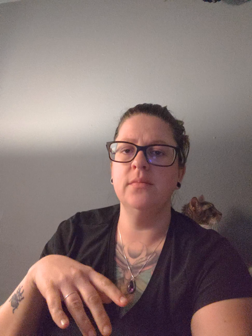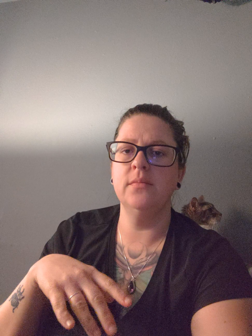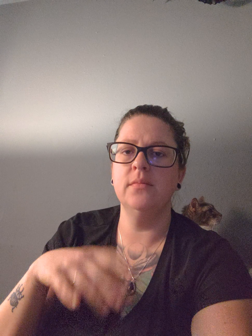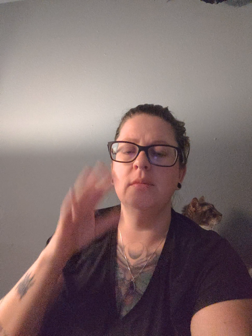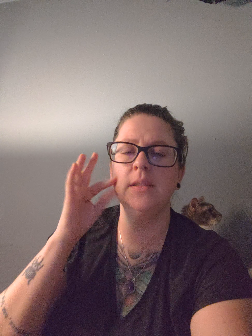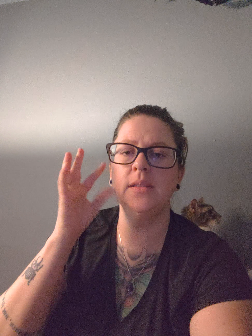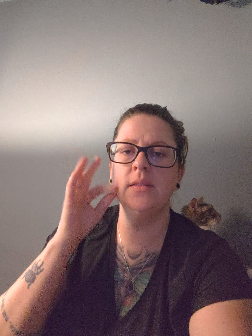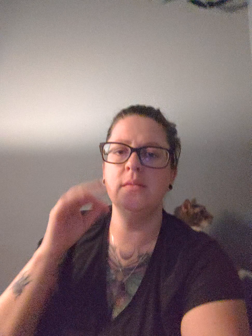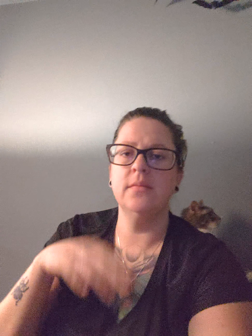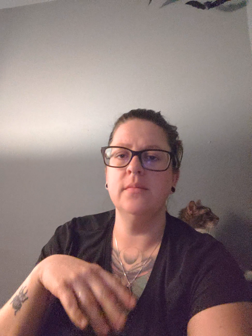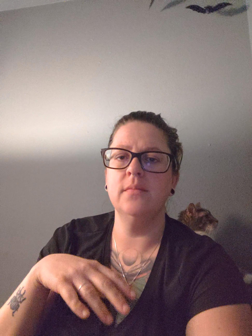kitty